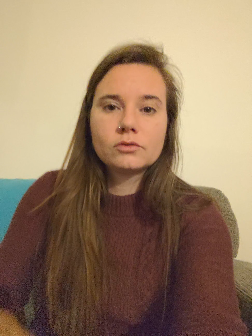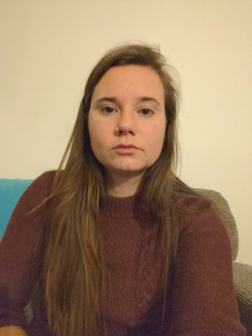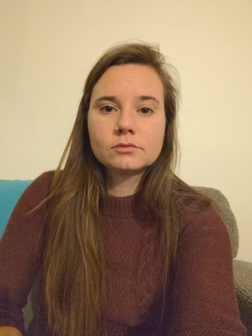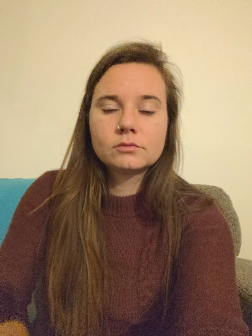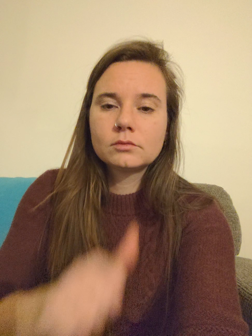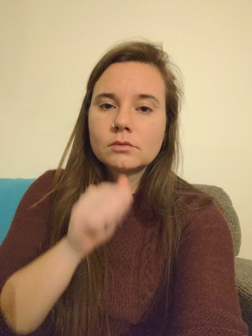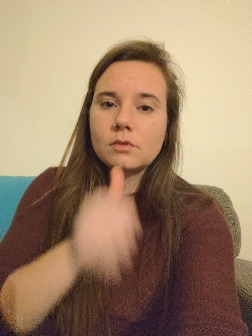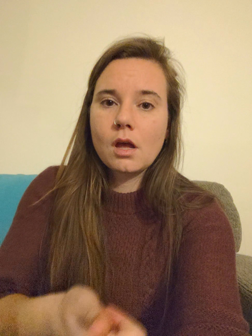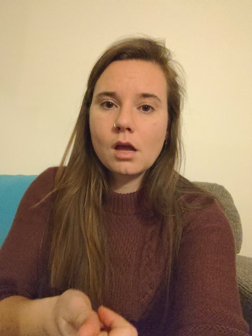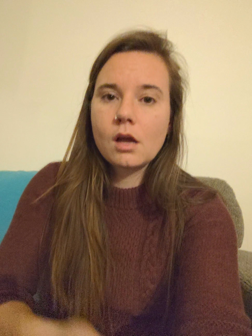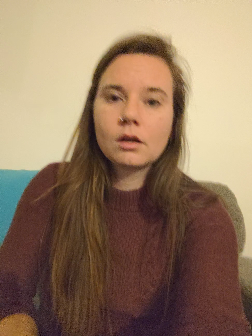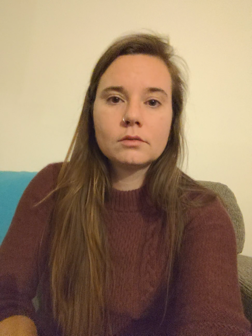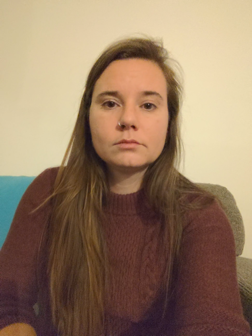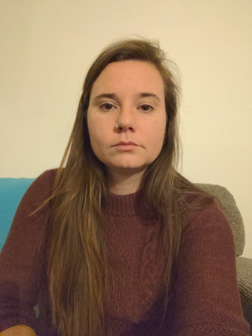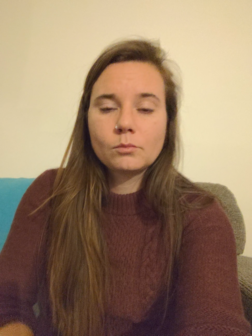not